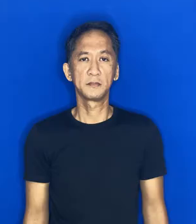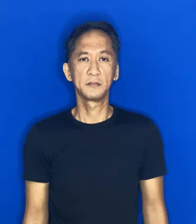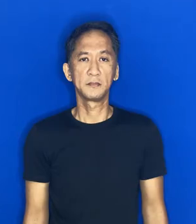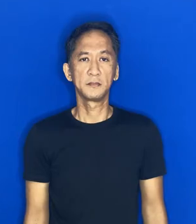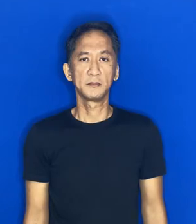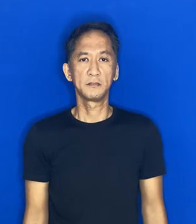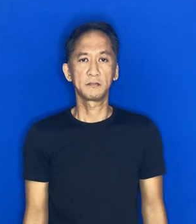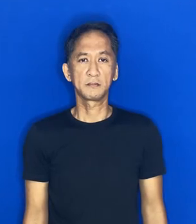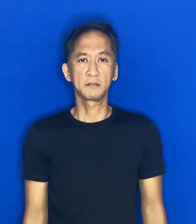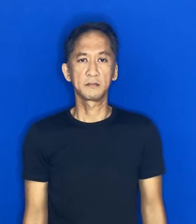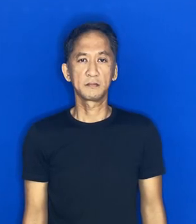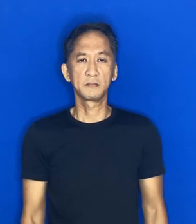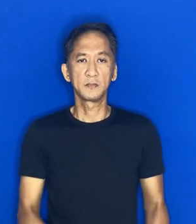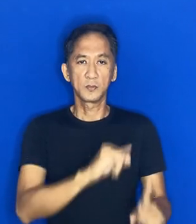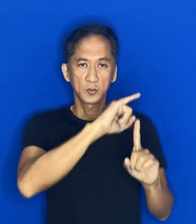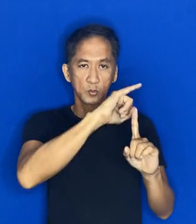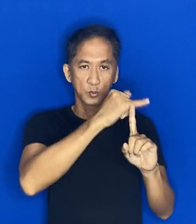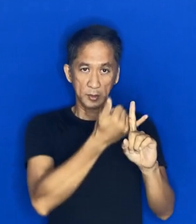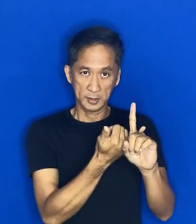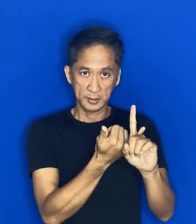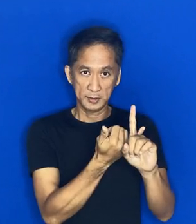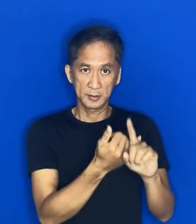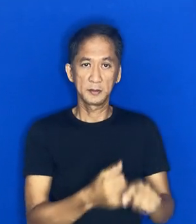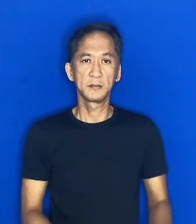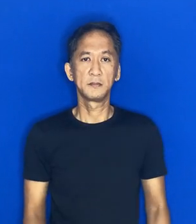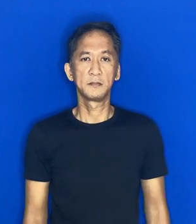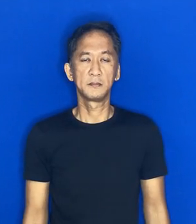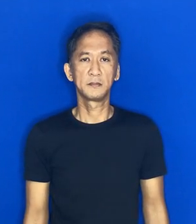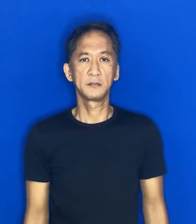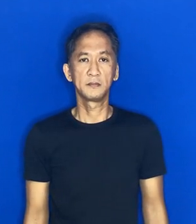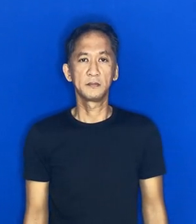july